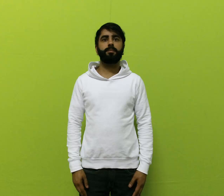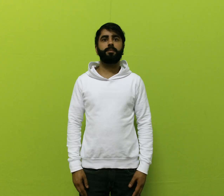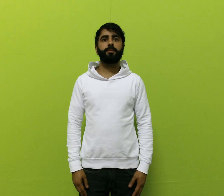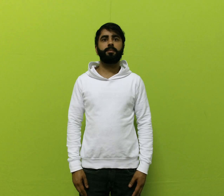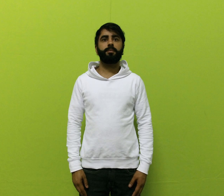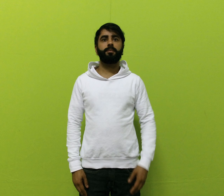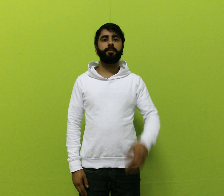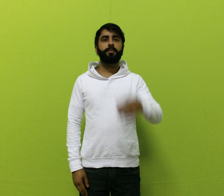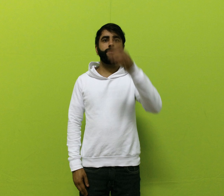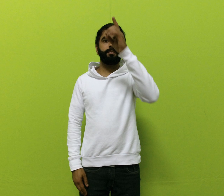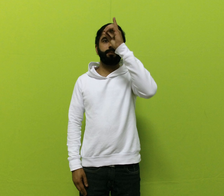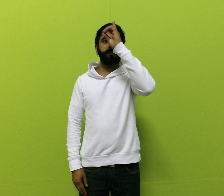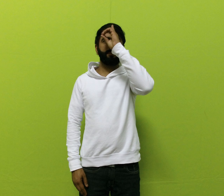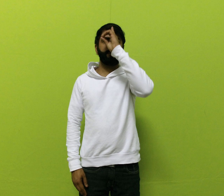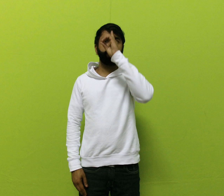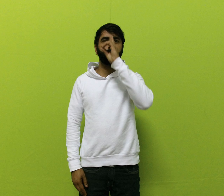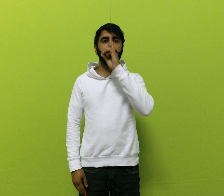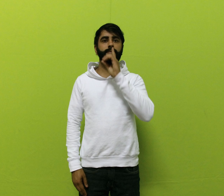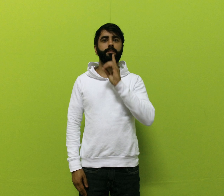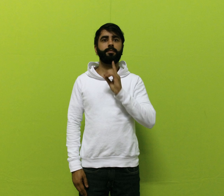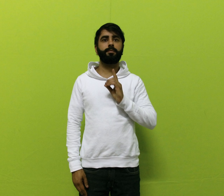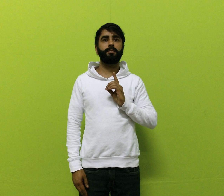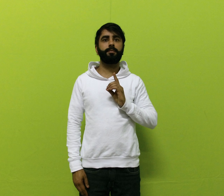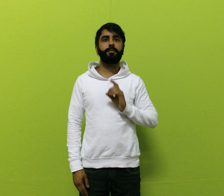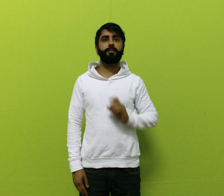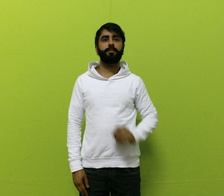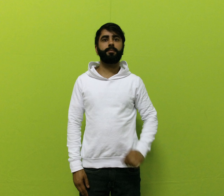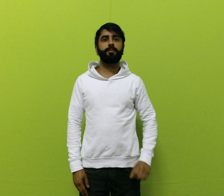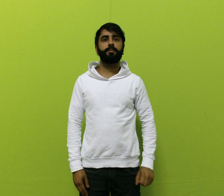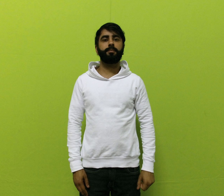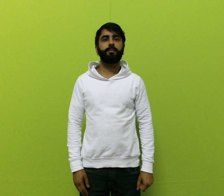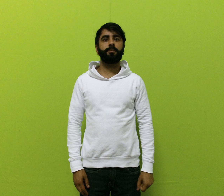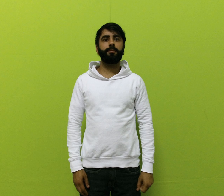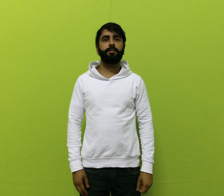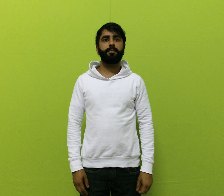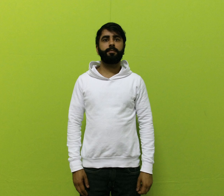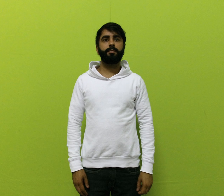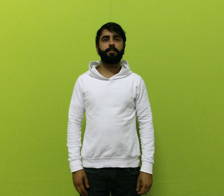amarelo